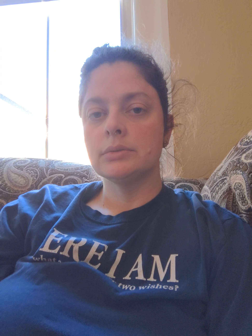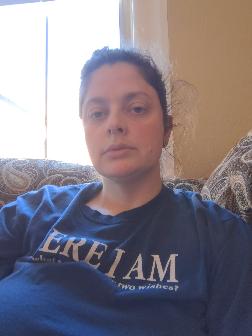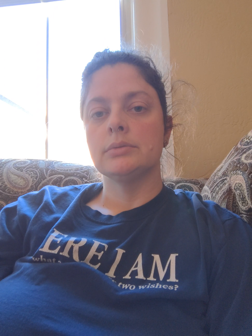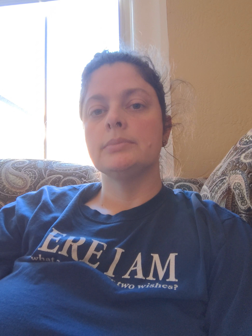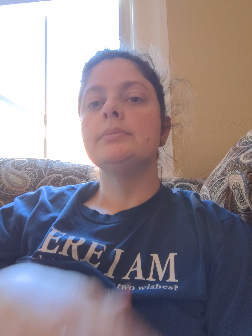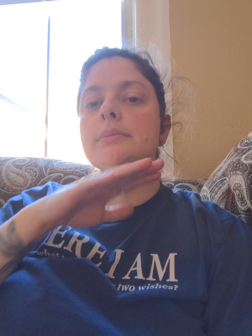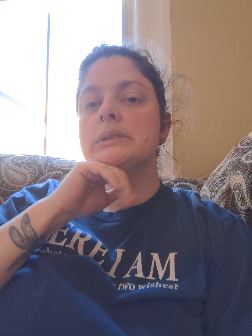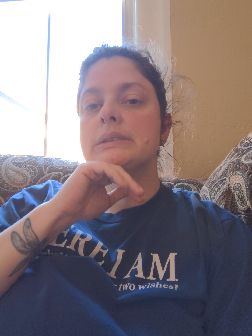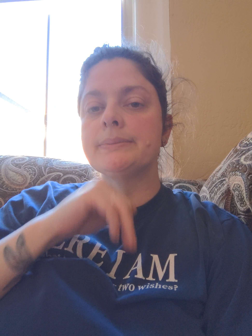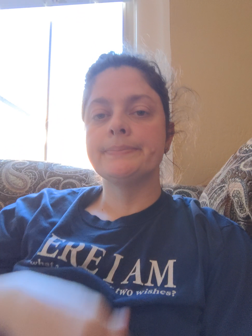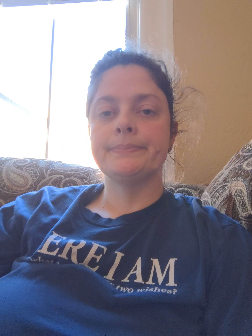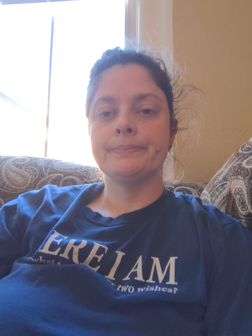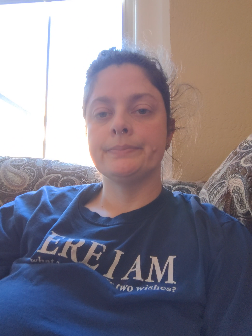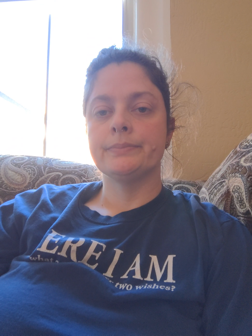pig